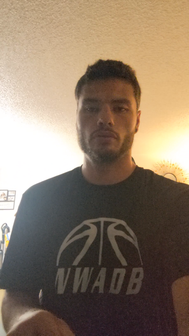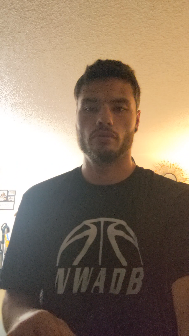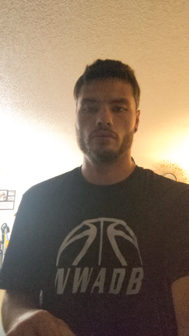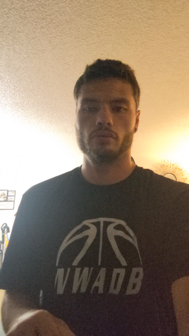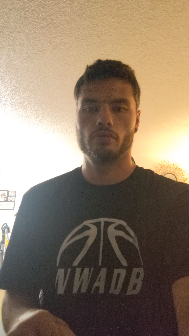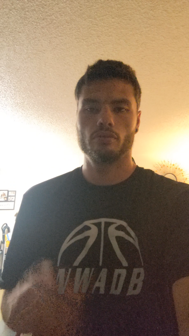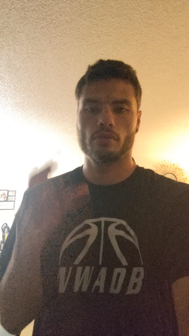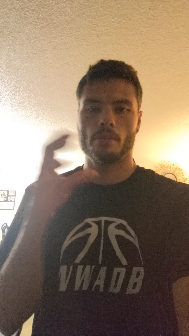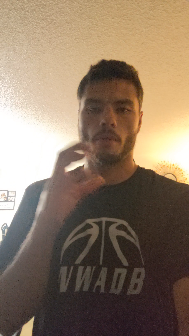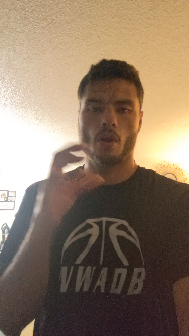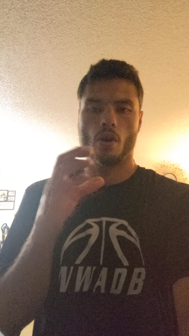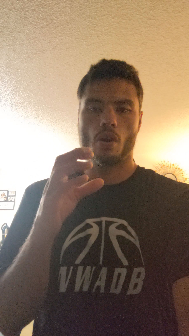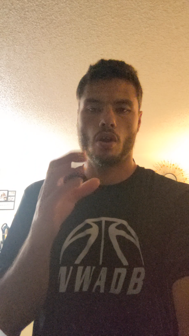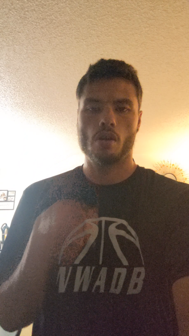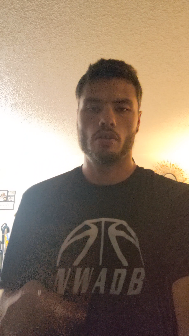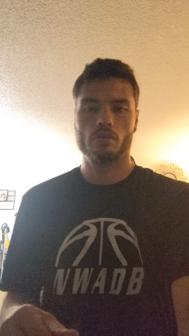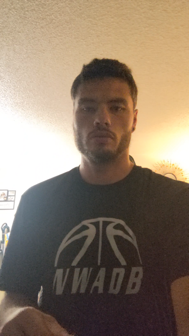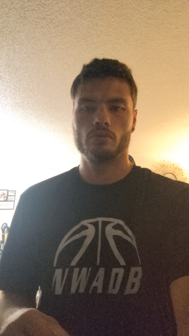ball